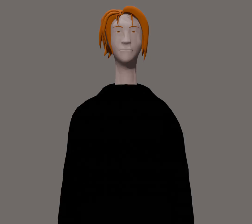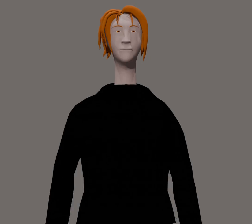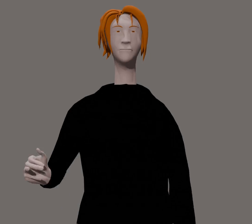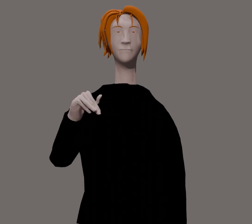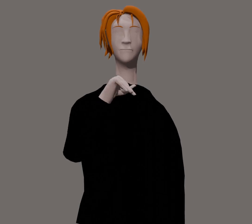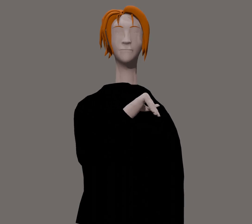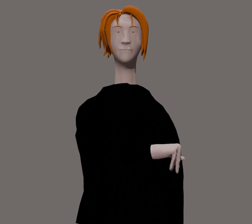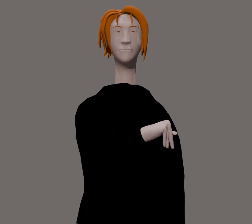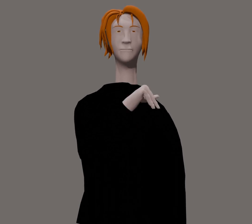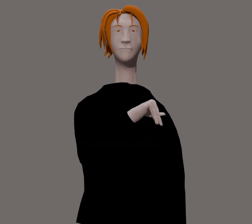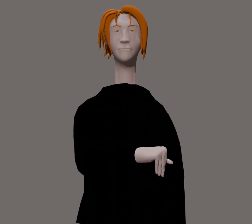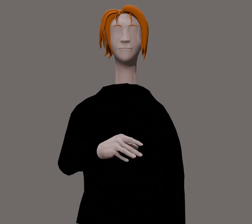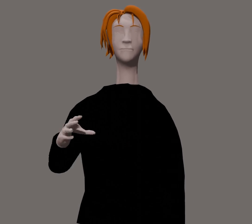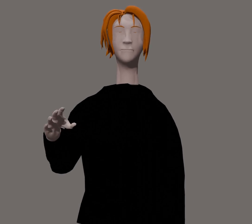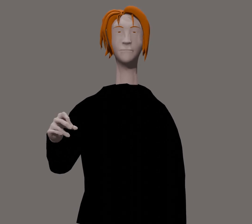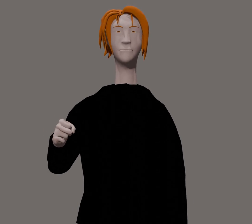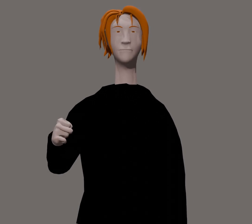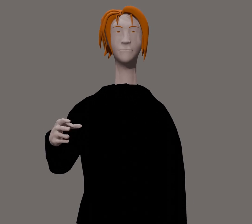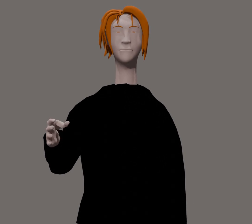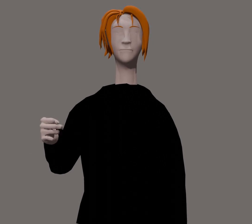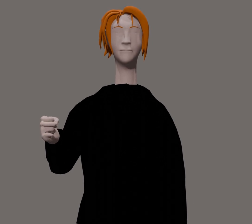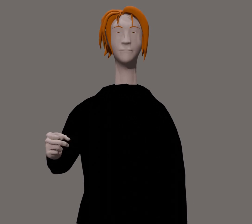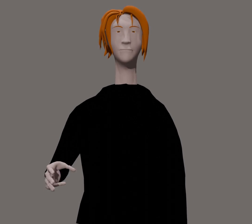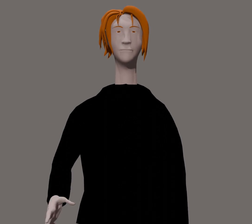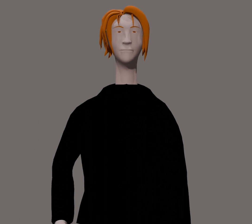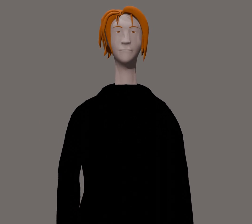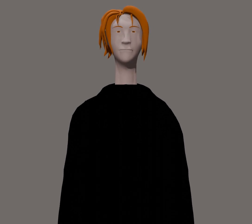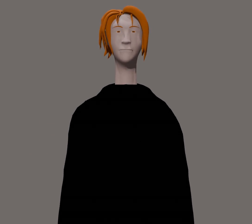Breastmilk